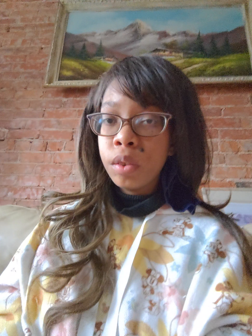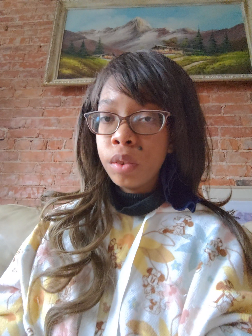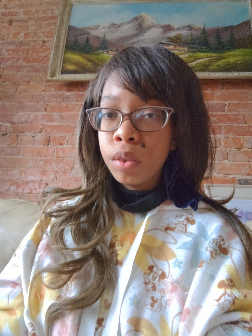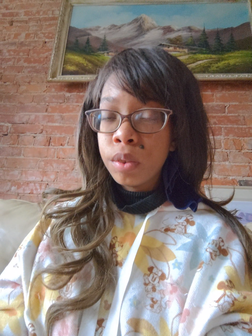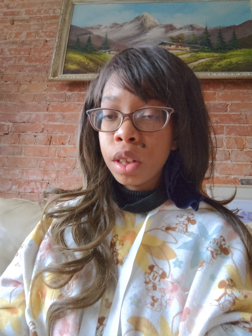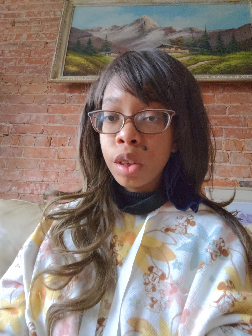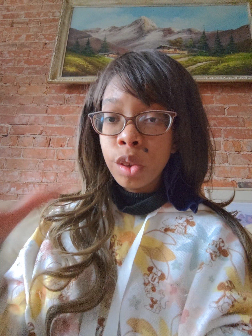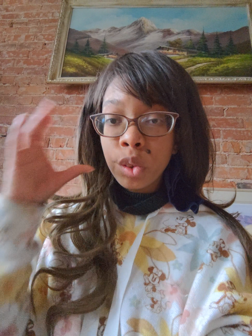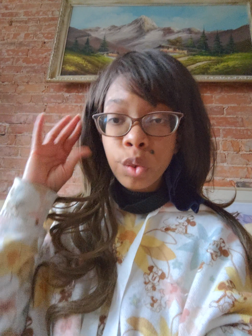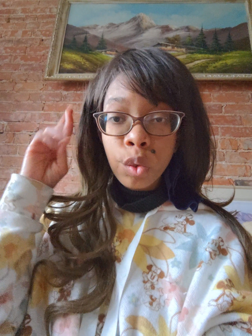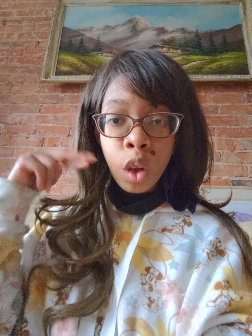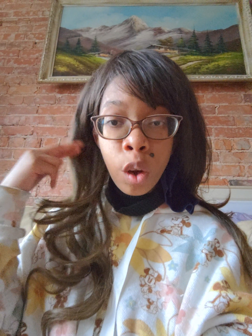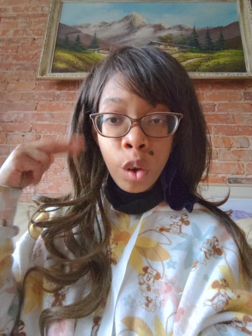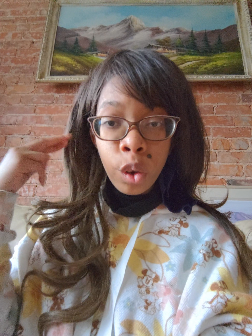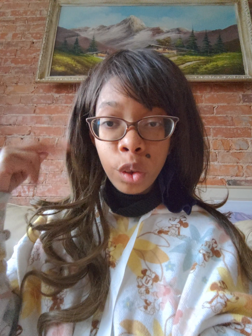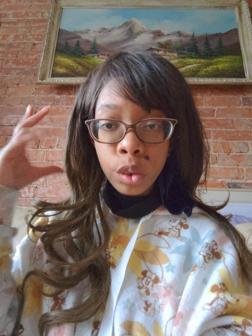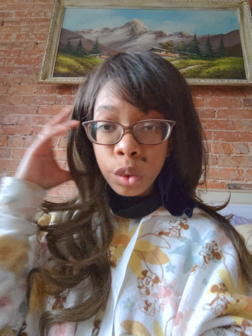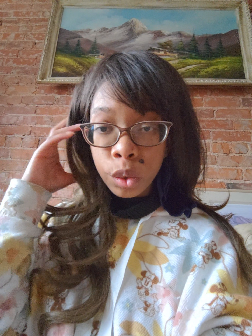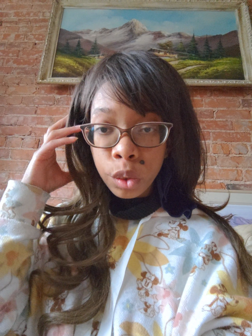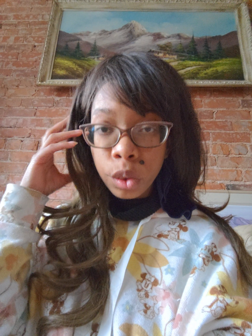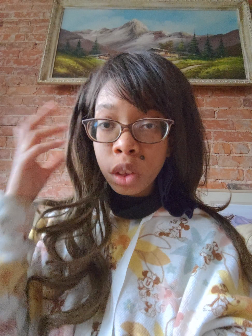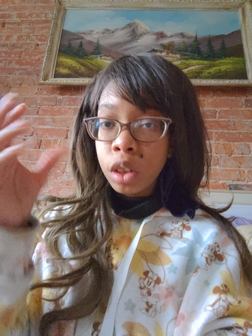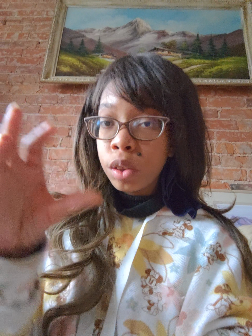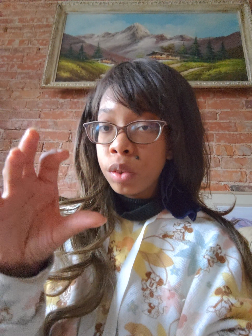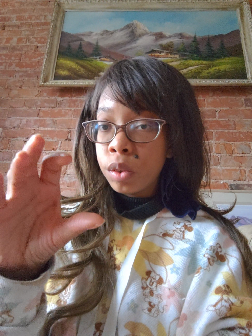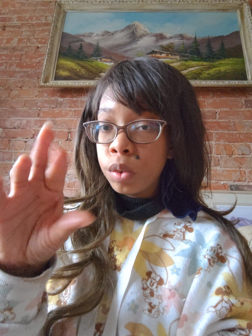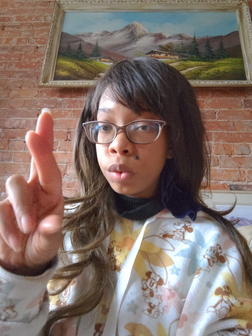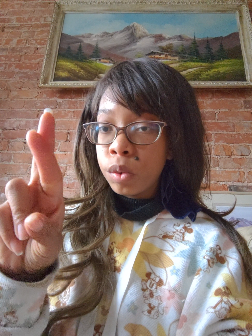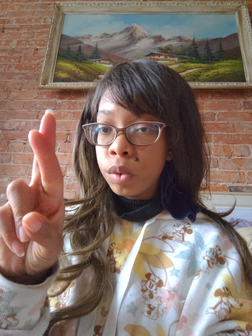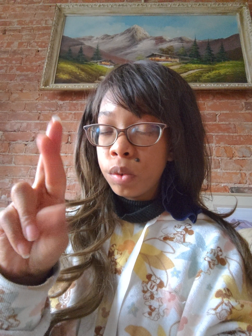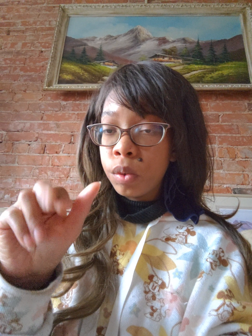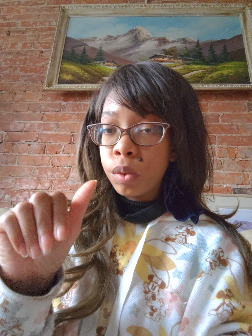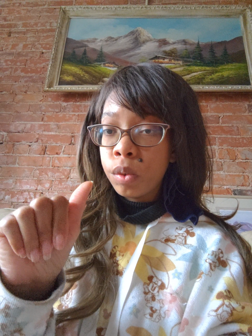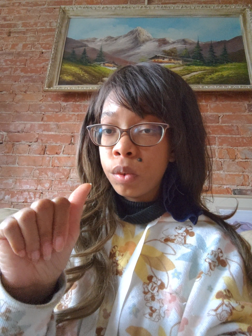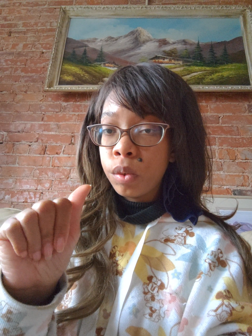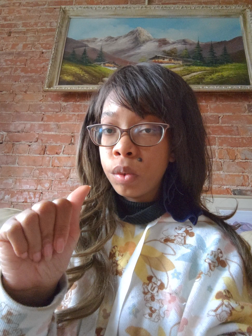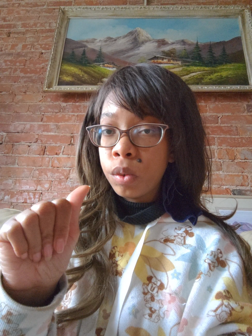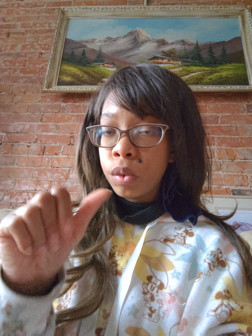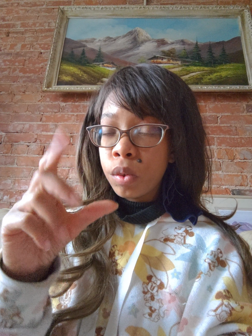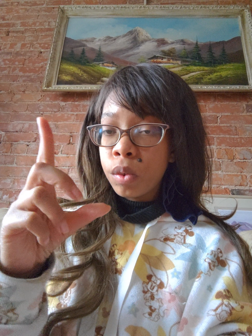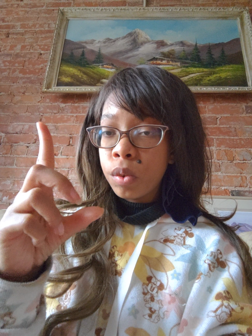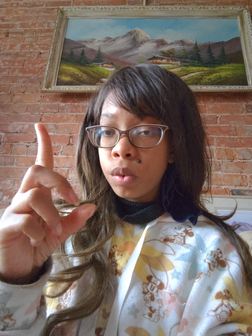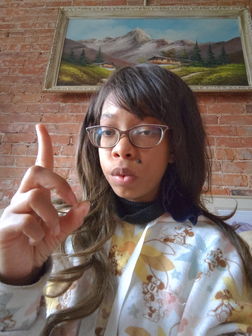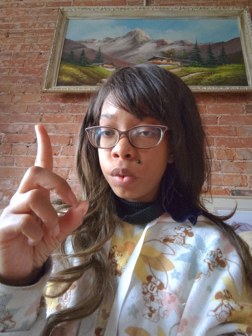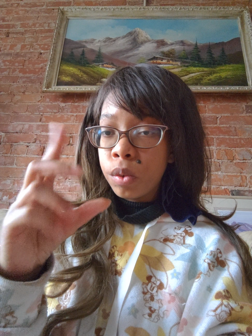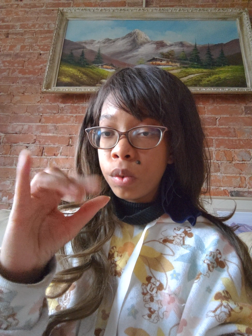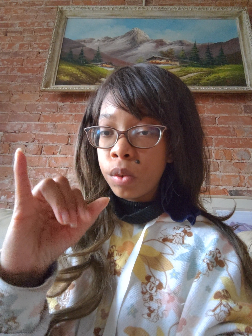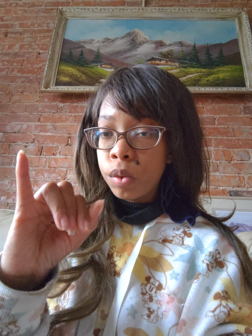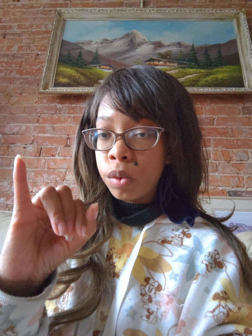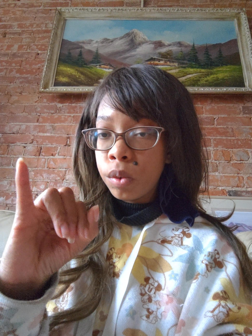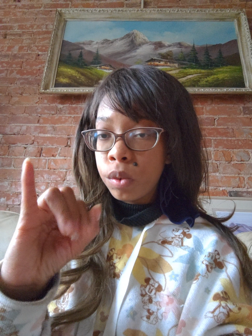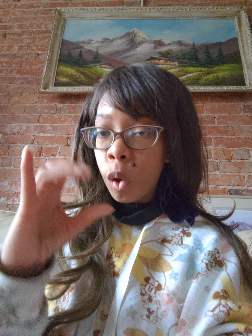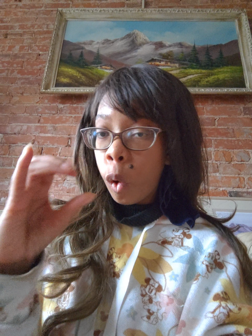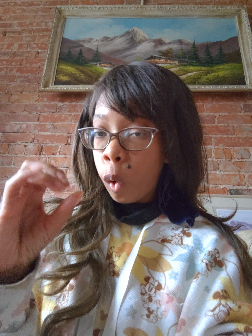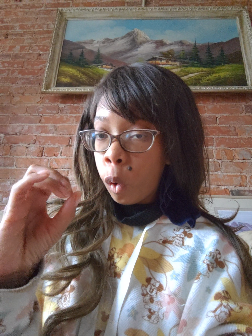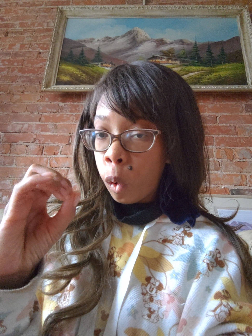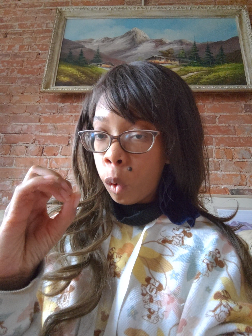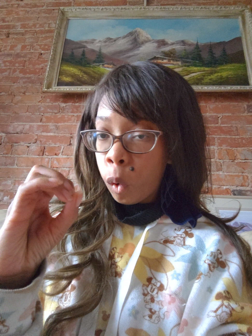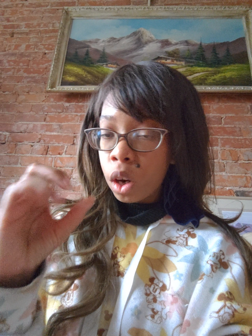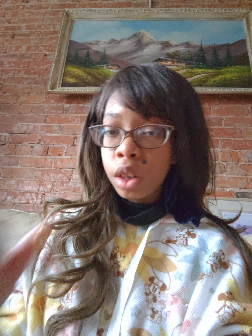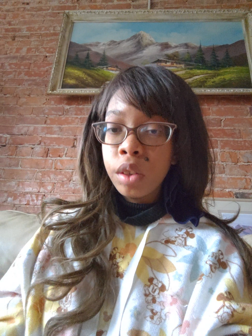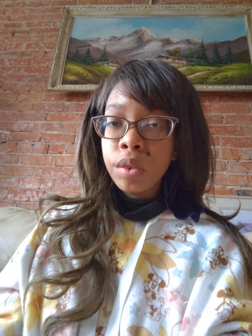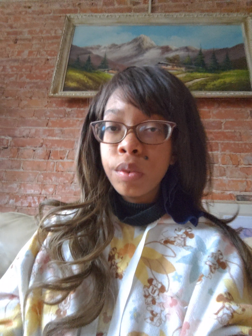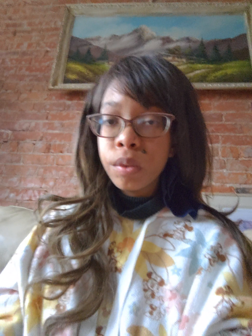radio